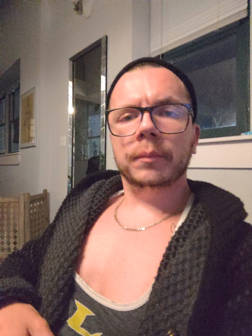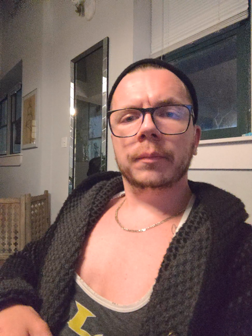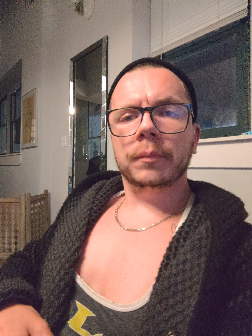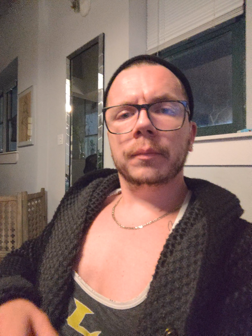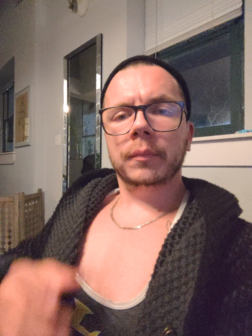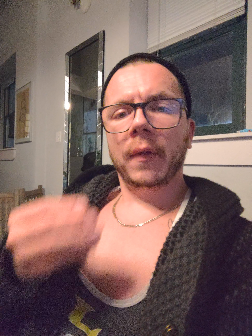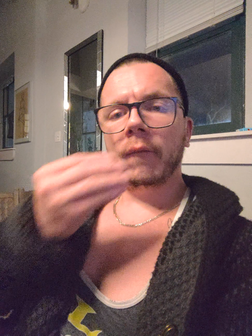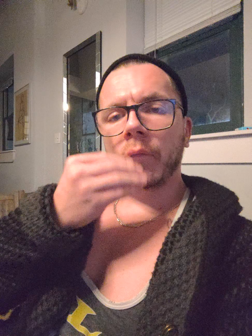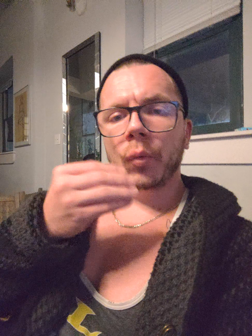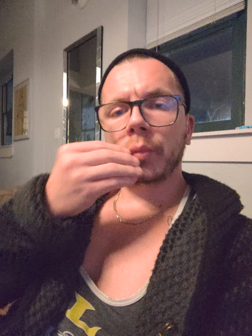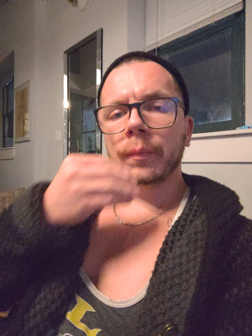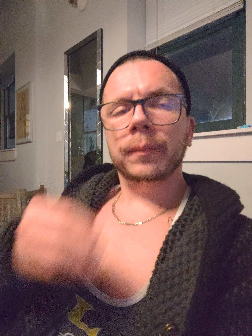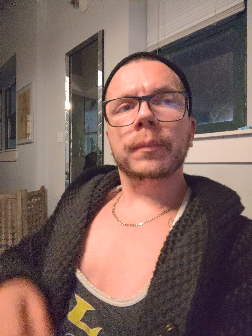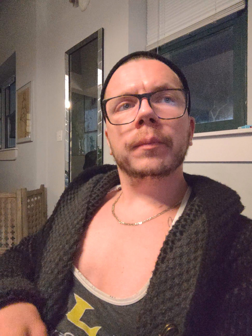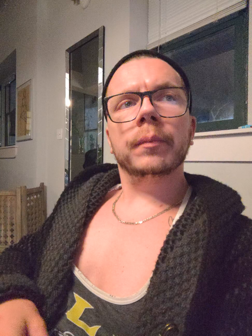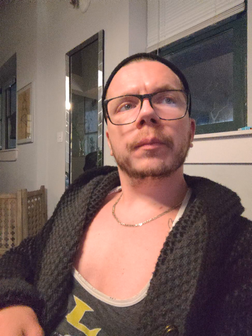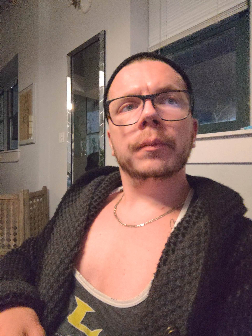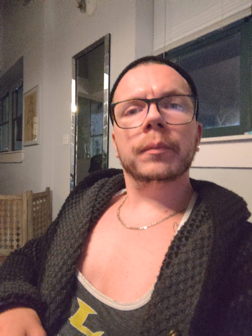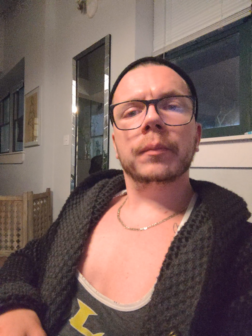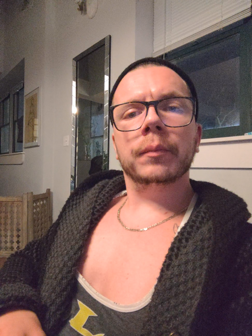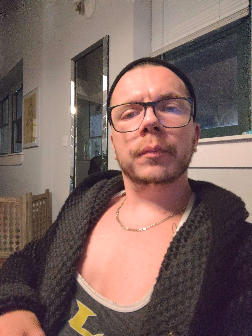food